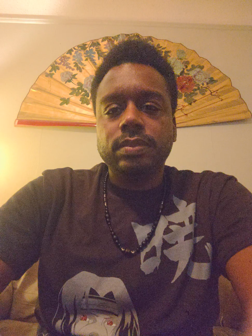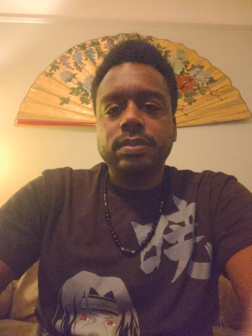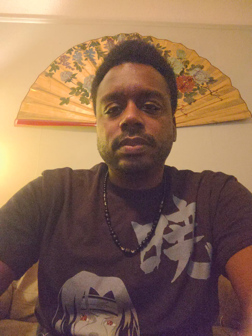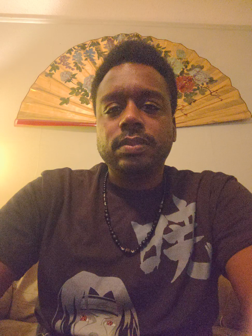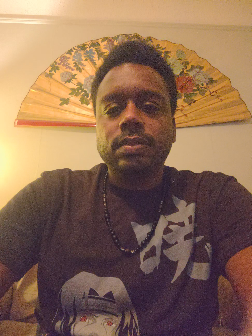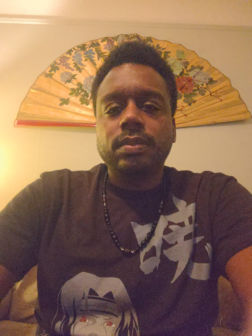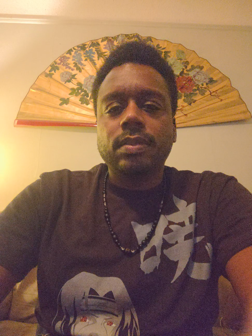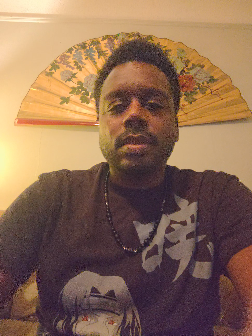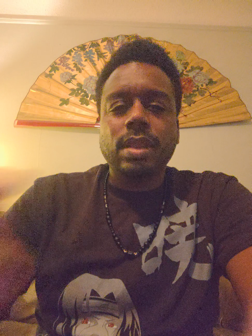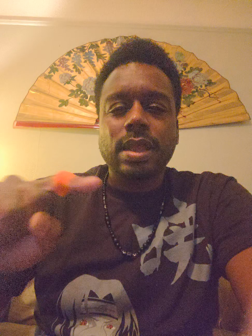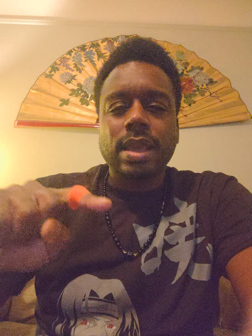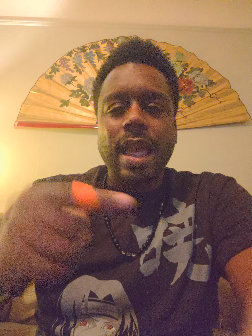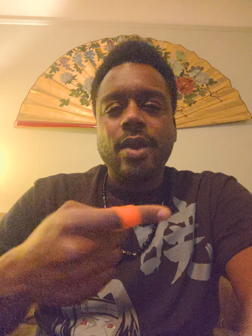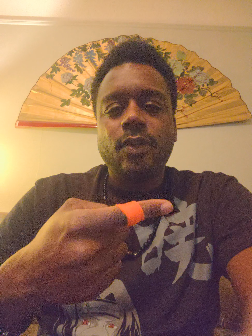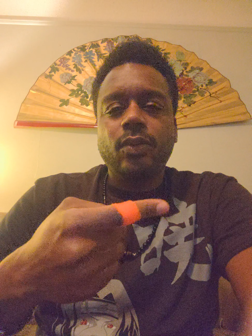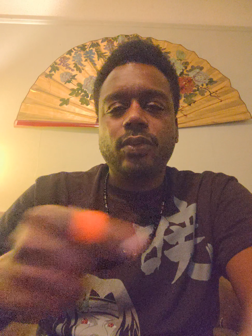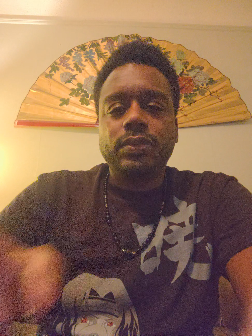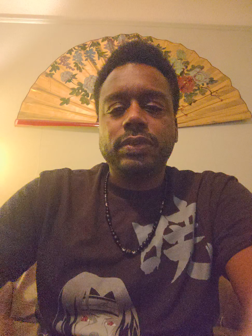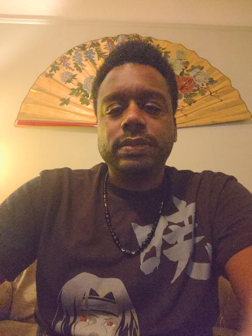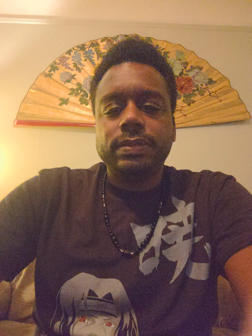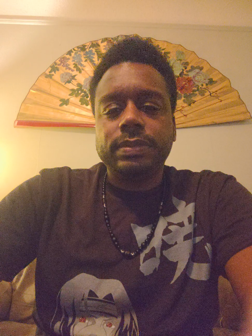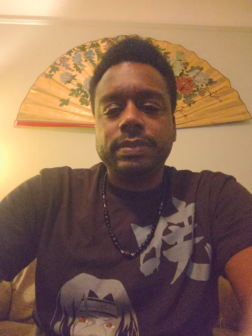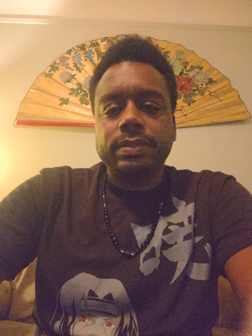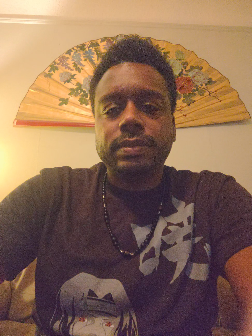owie